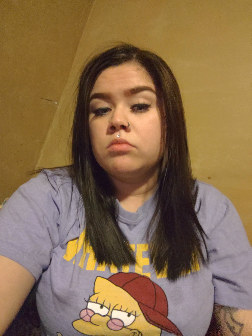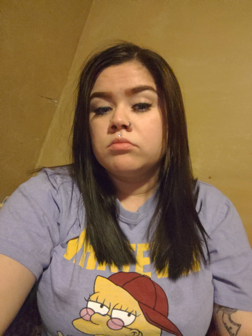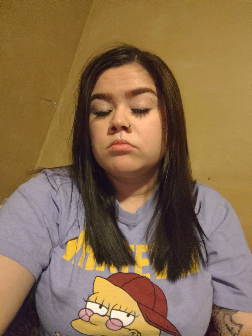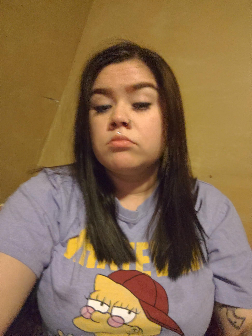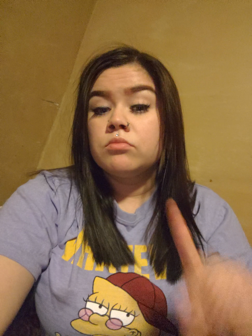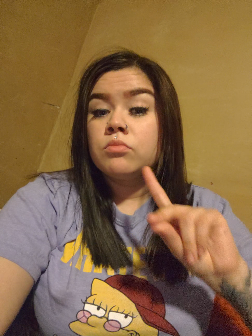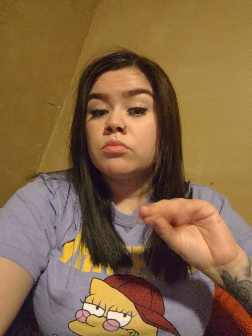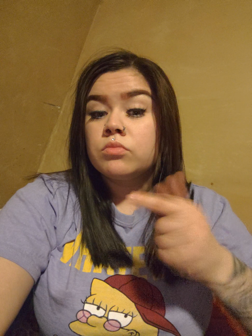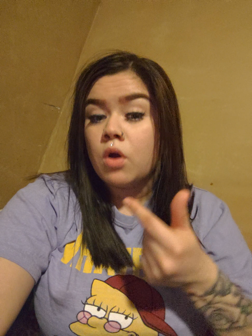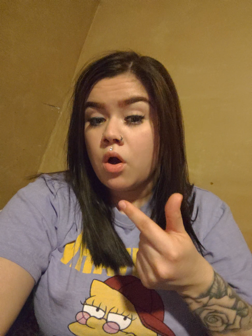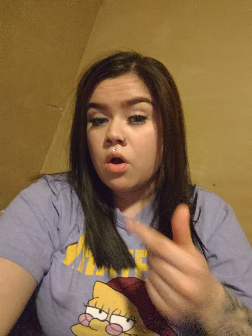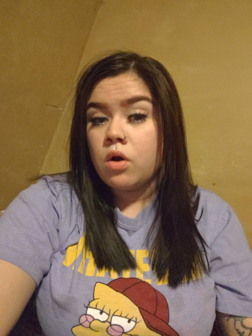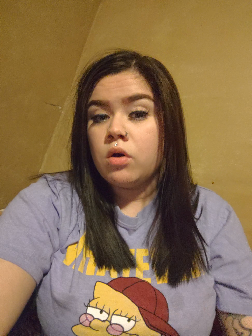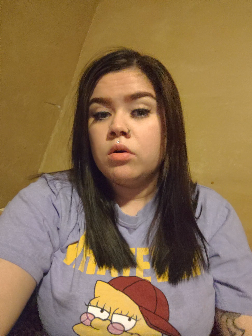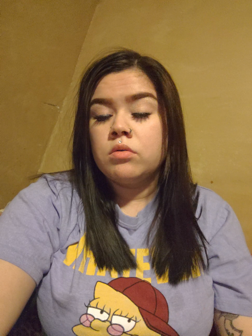dog